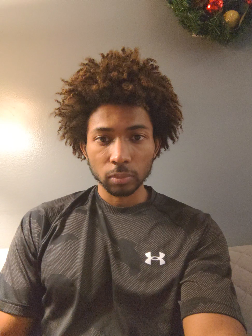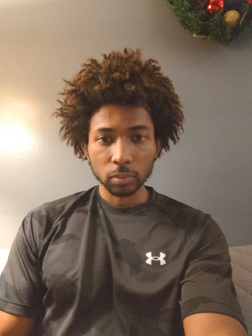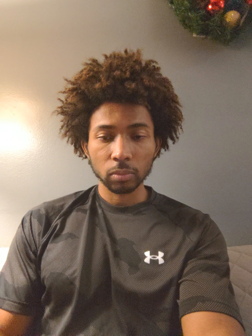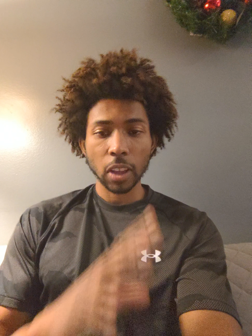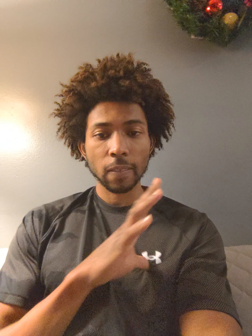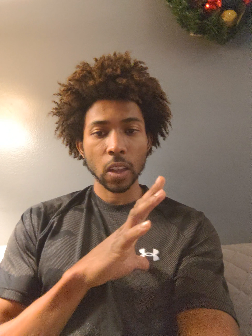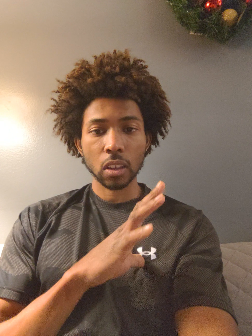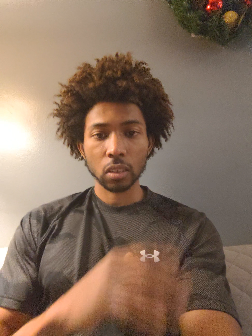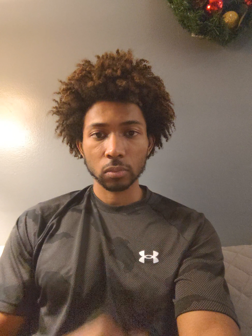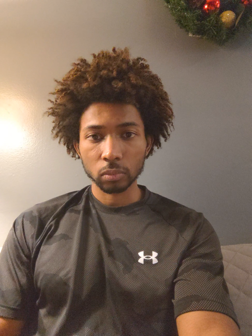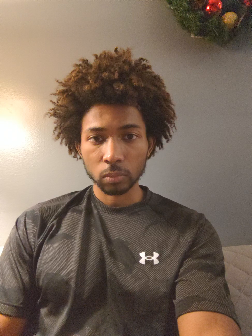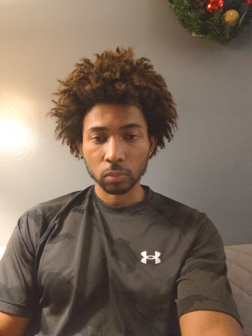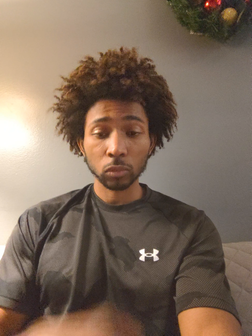fine